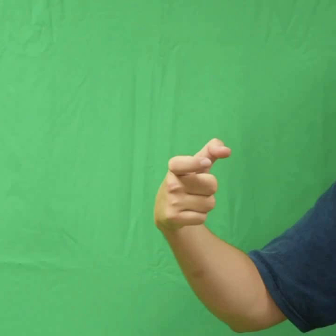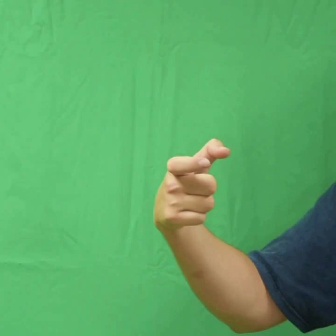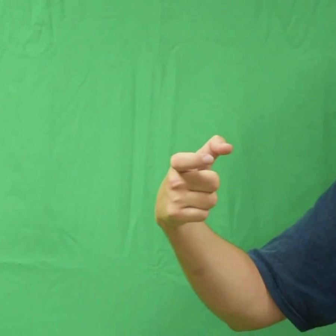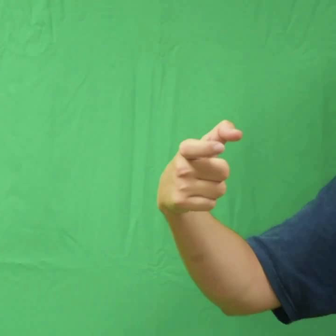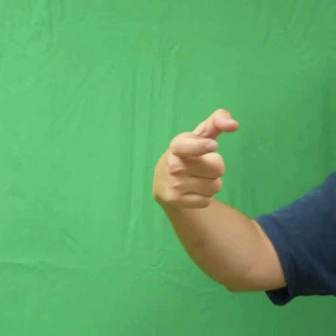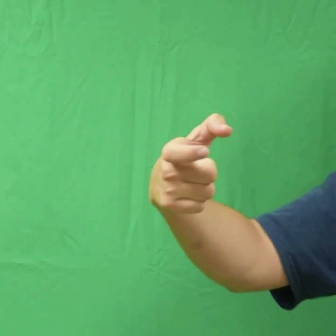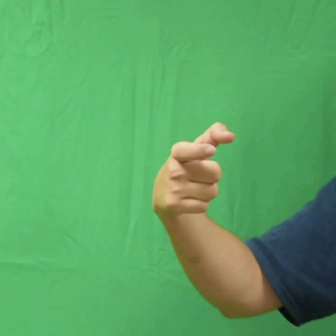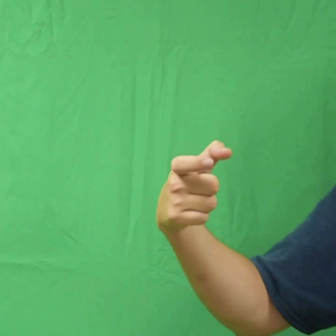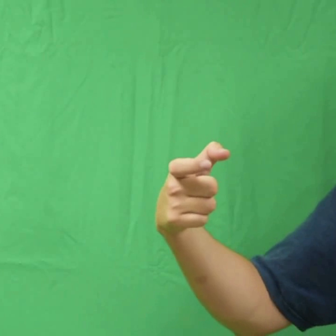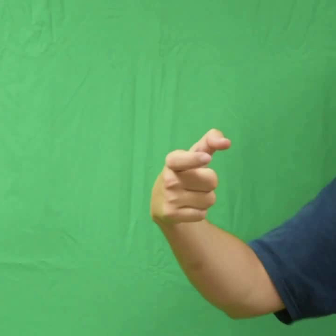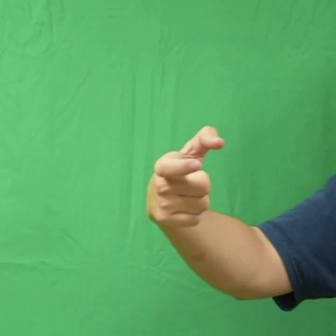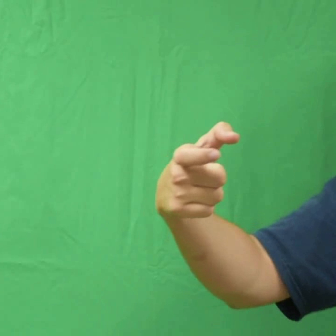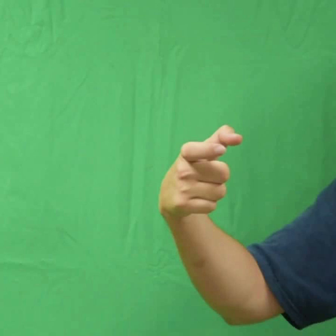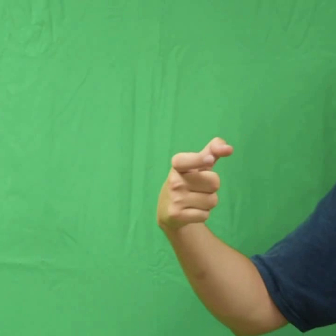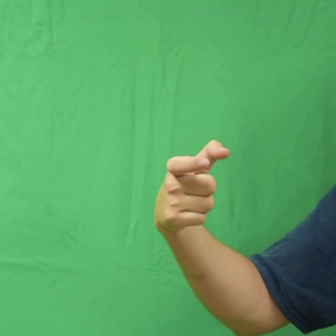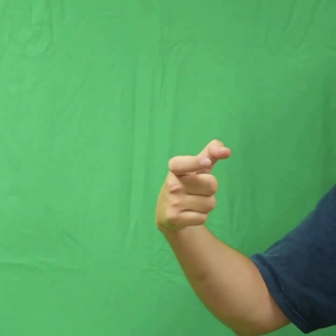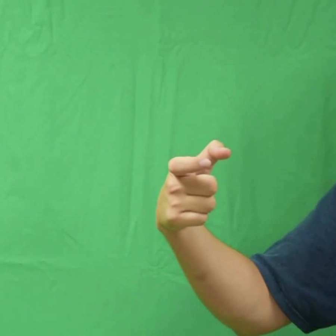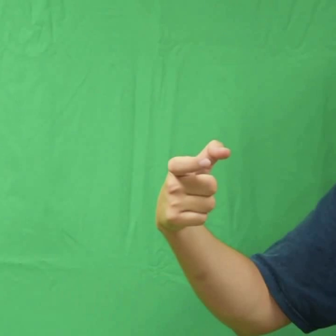X